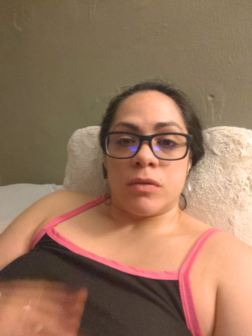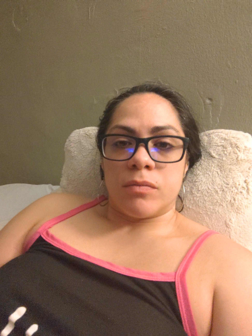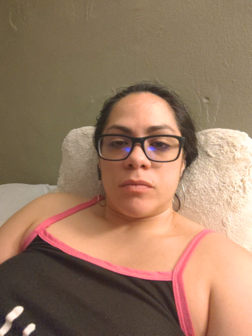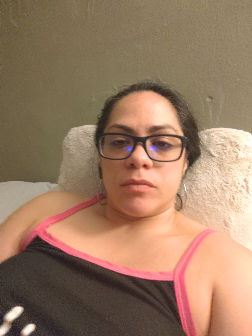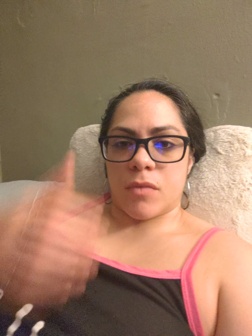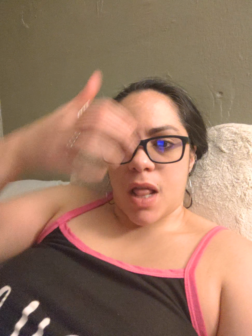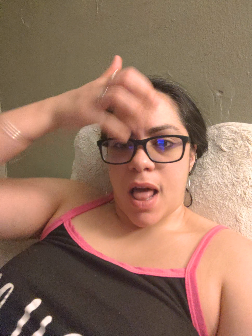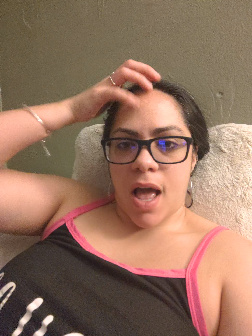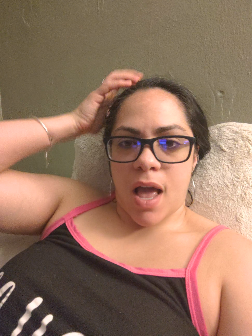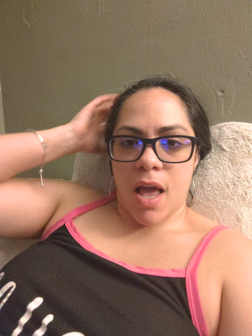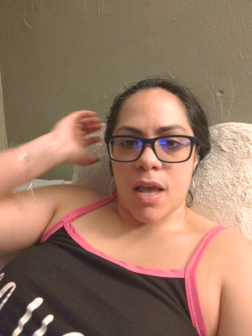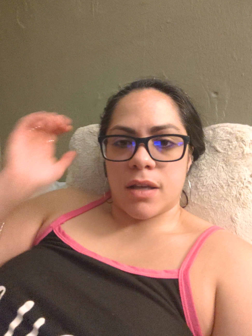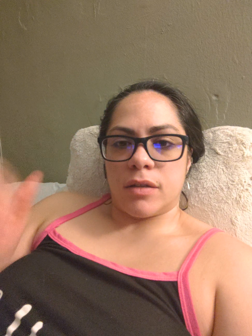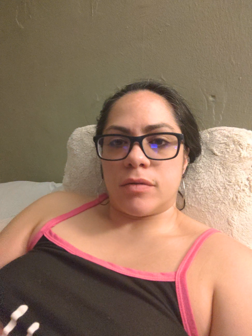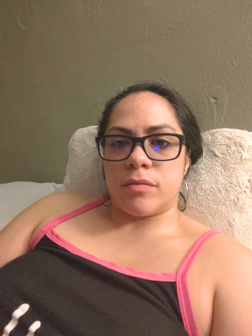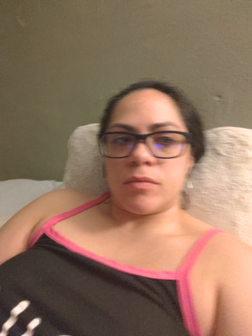lion